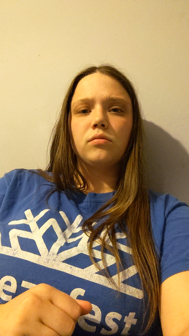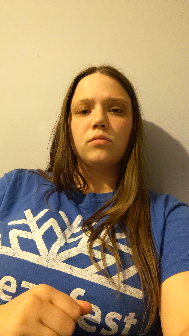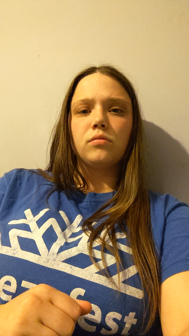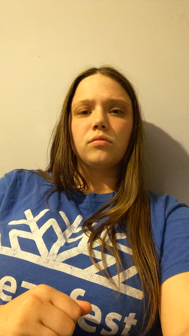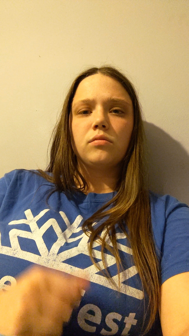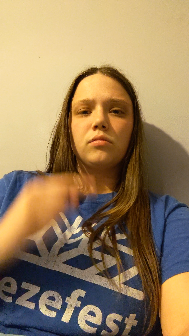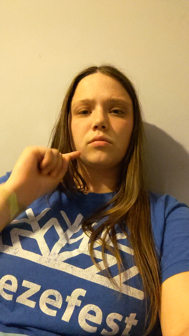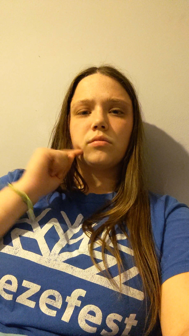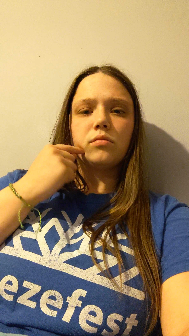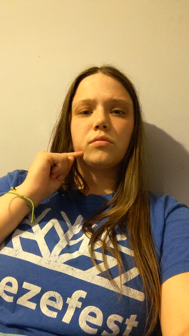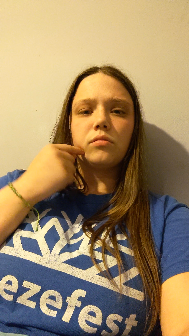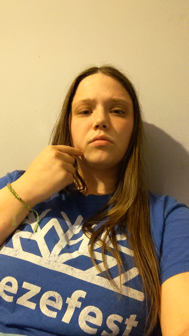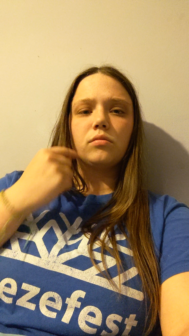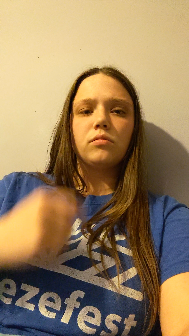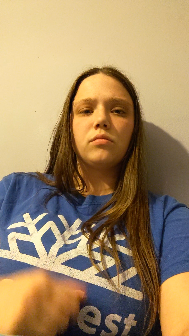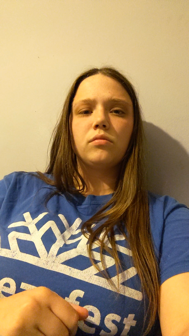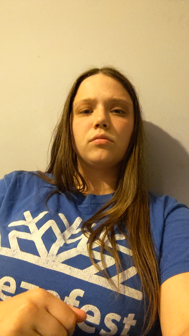candy